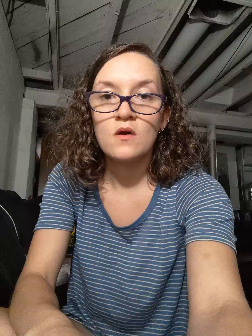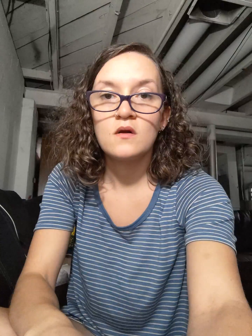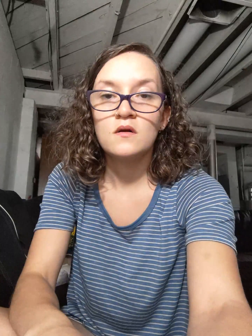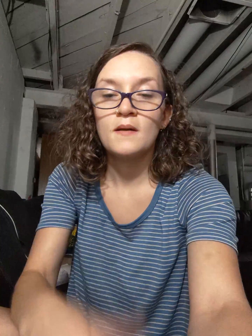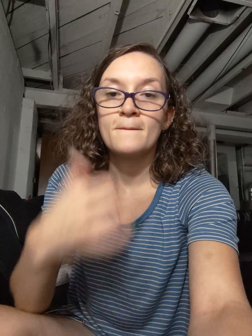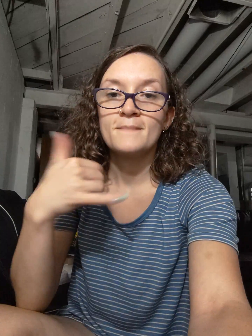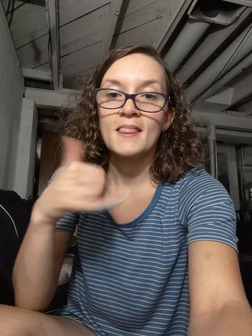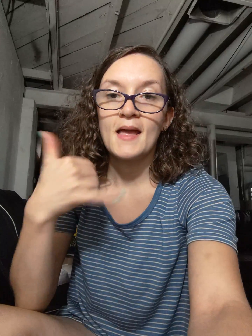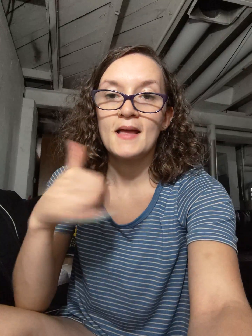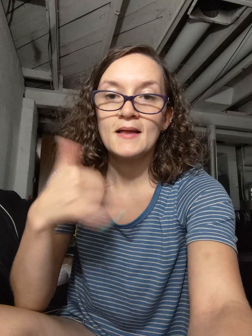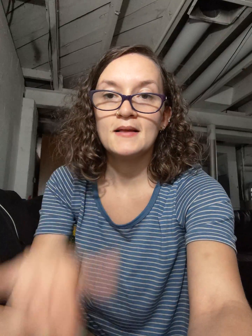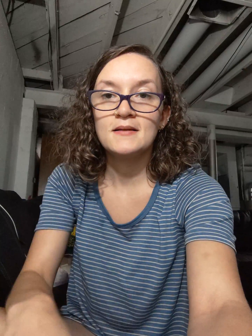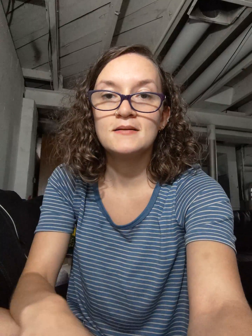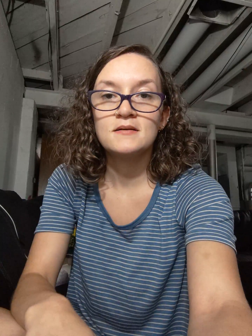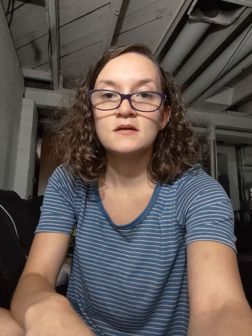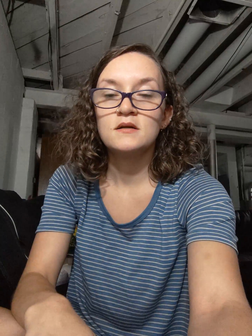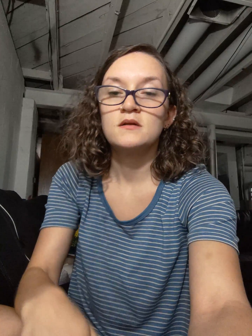play